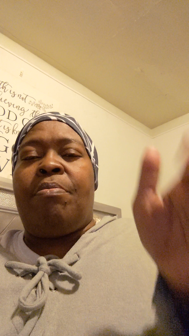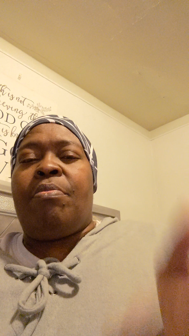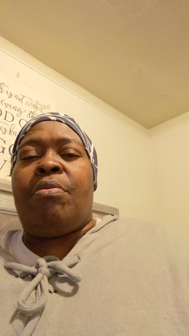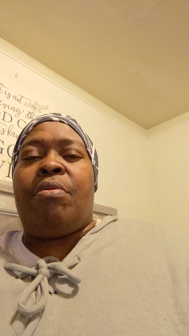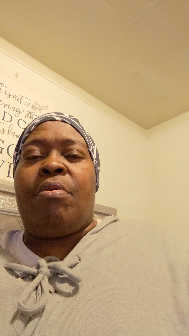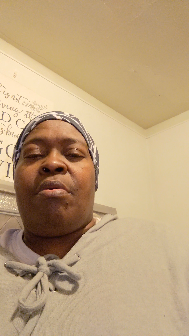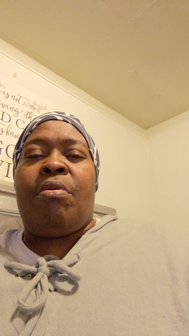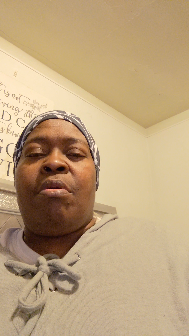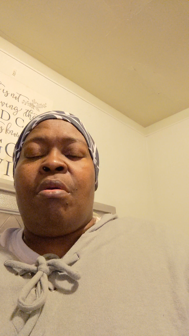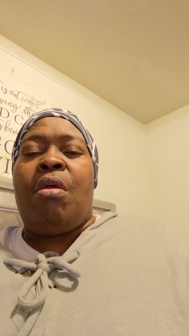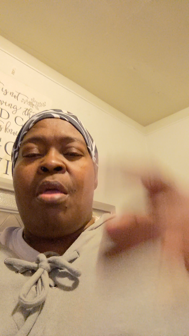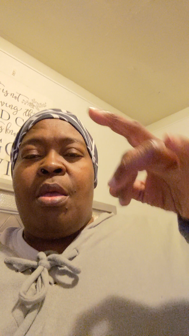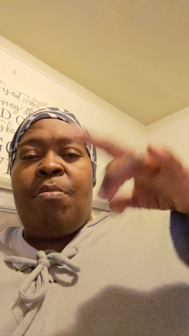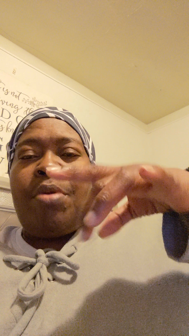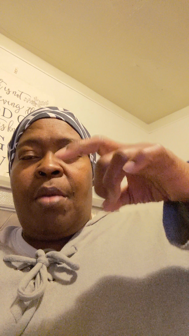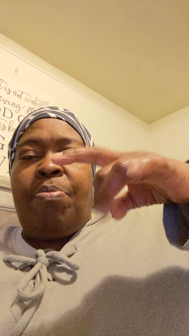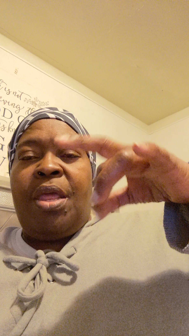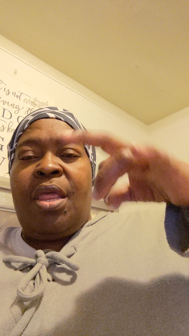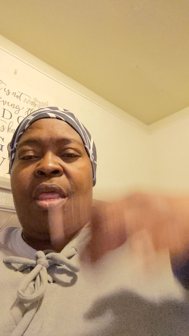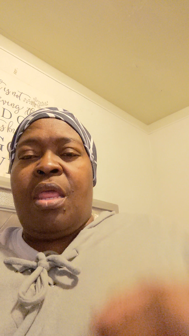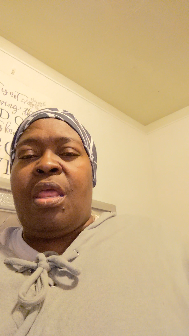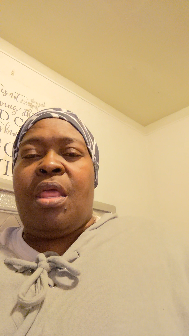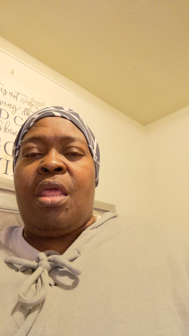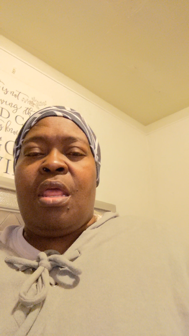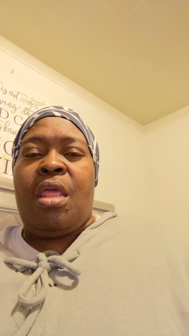pumpkin